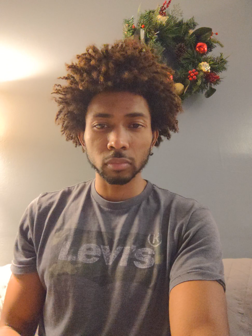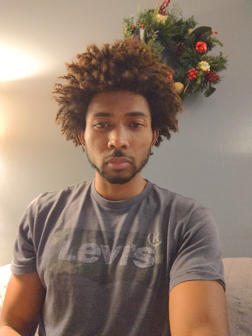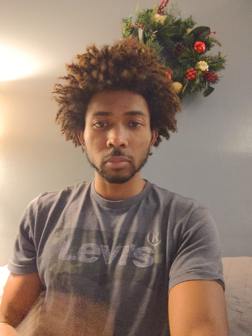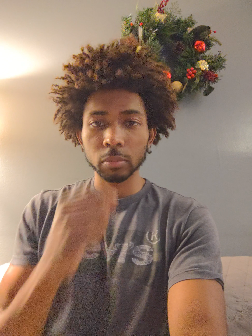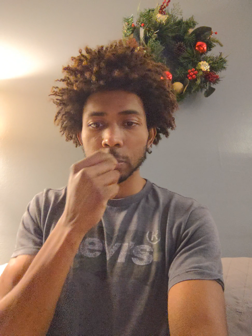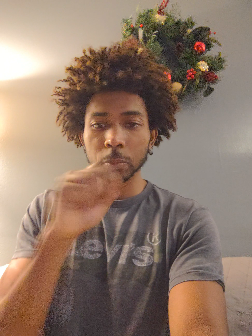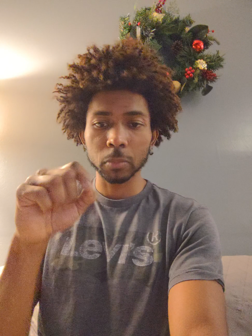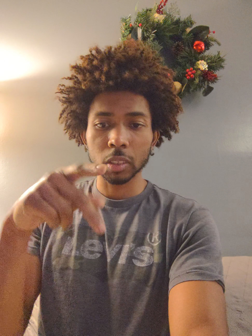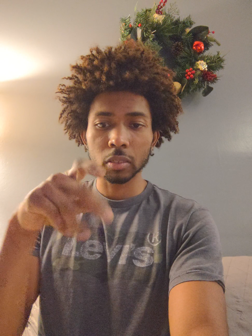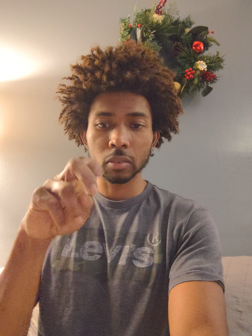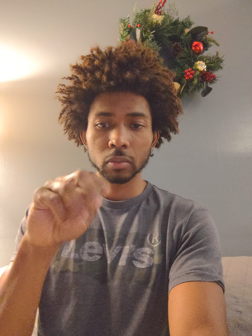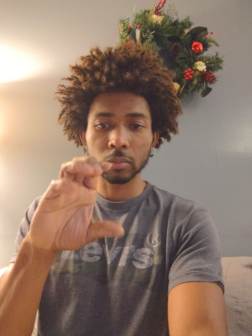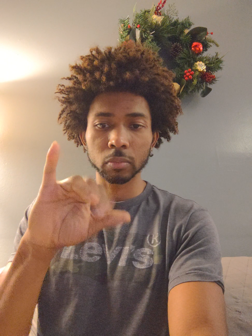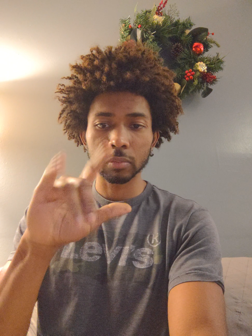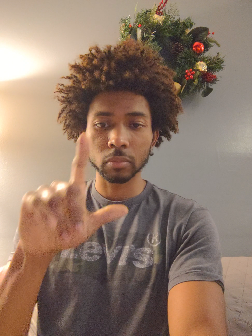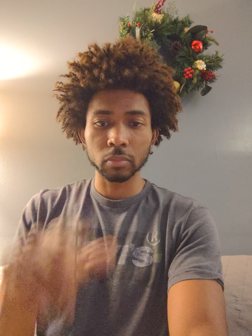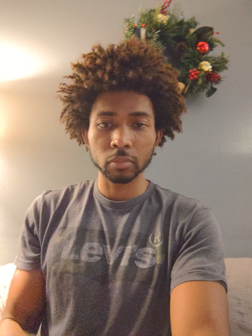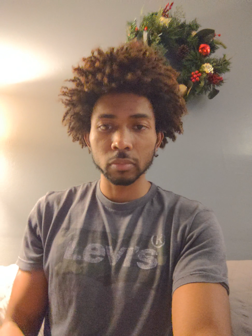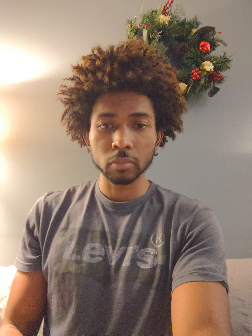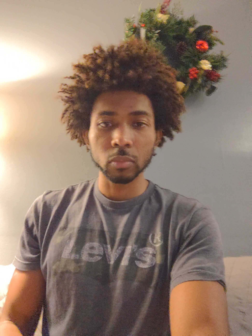pencil